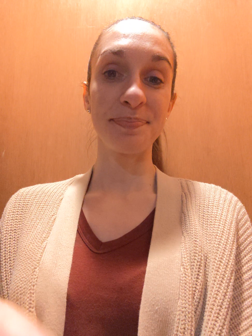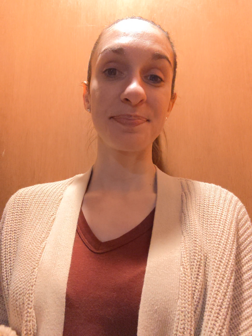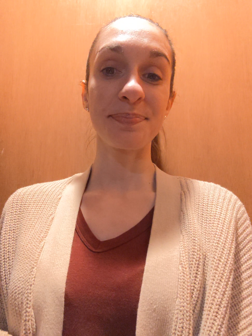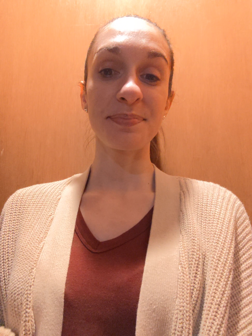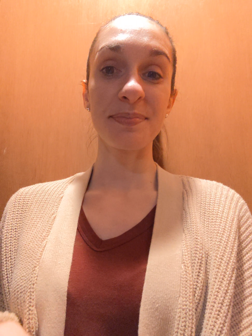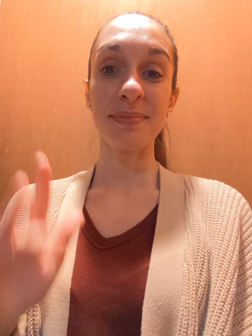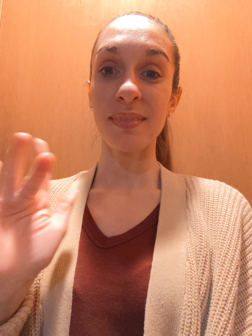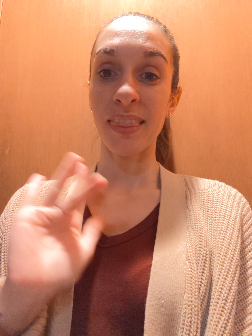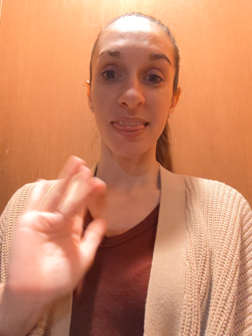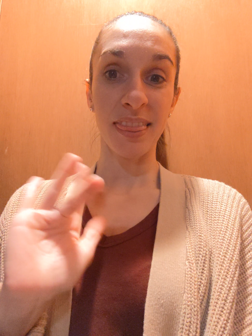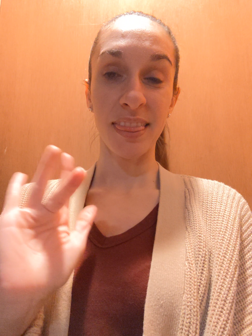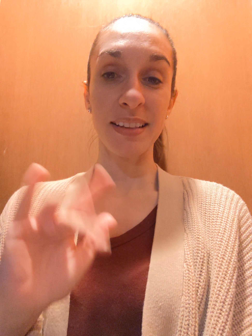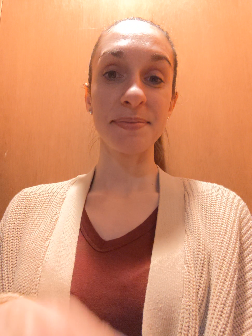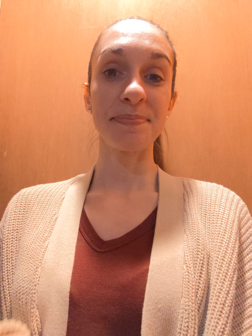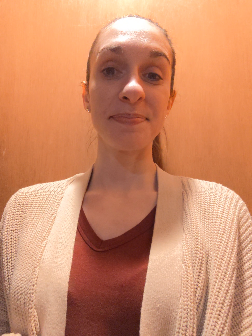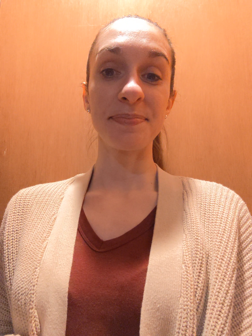yucky